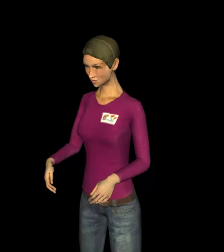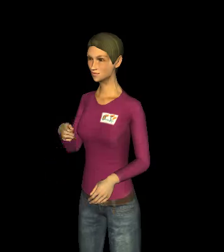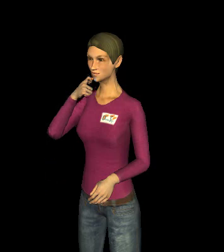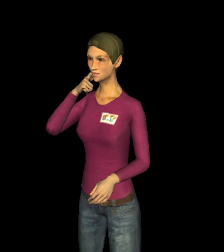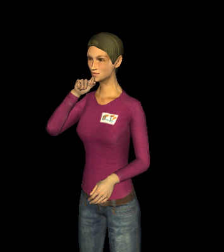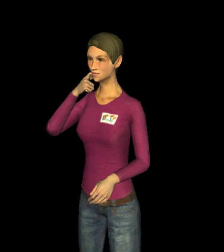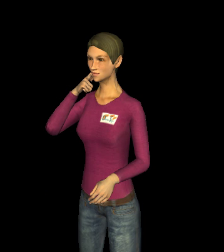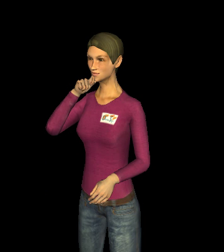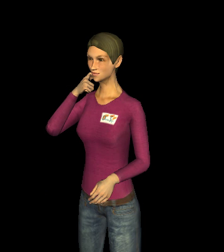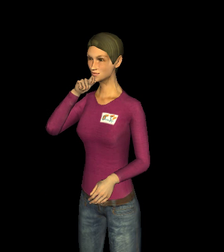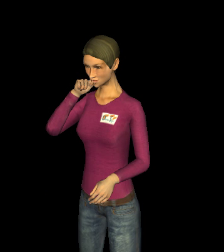طبيب أسنان